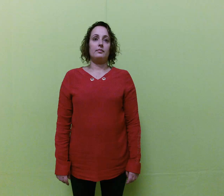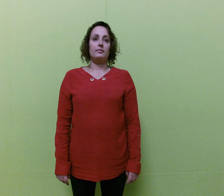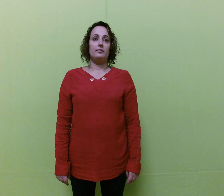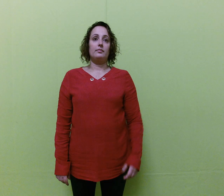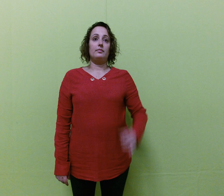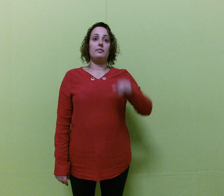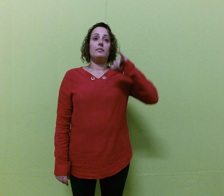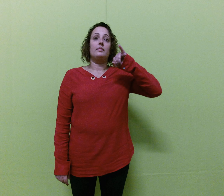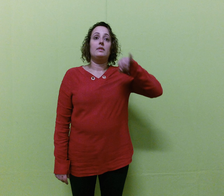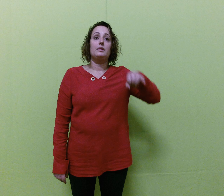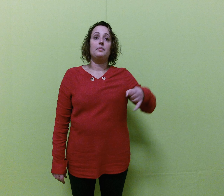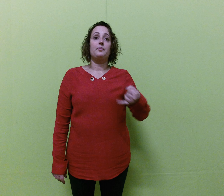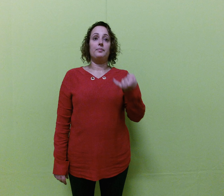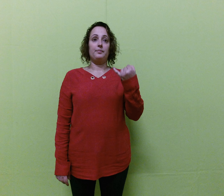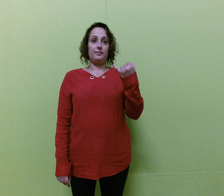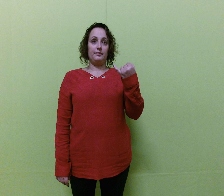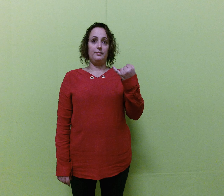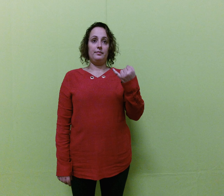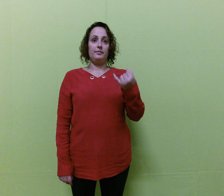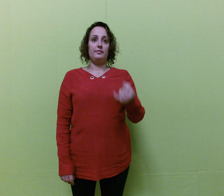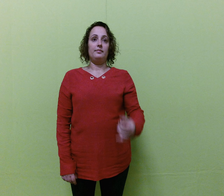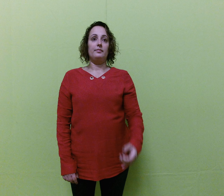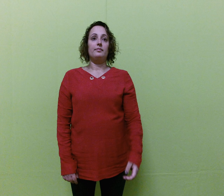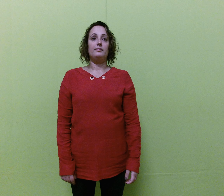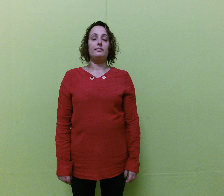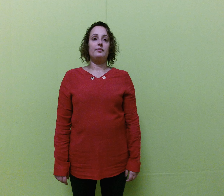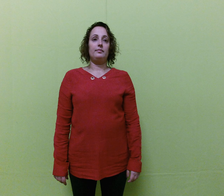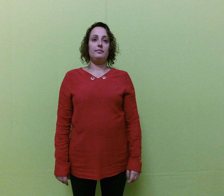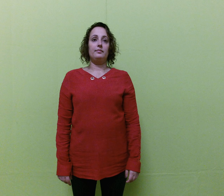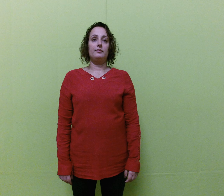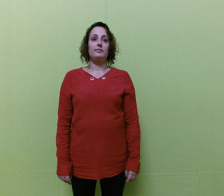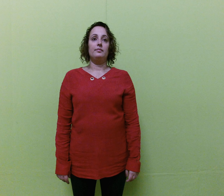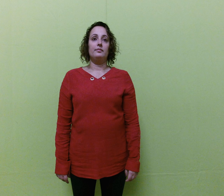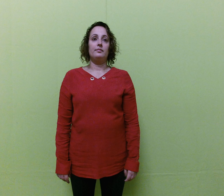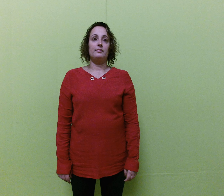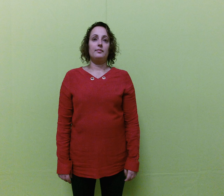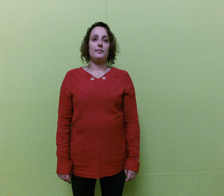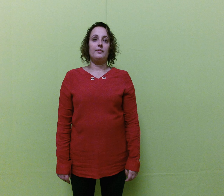aproveitar